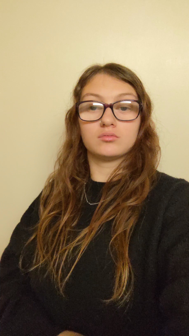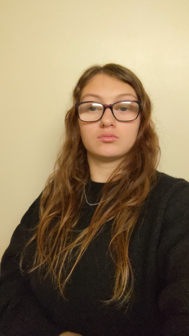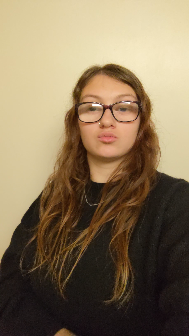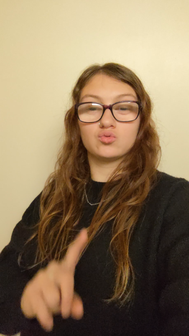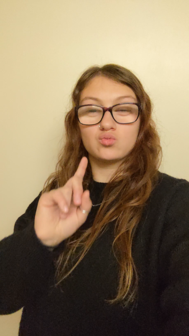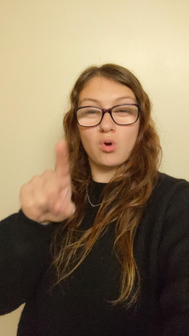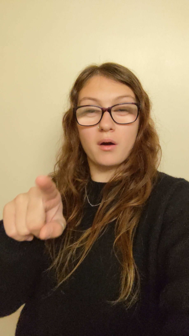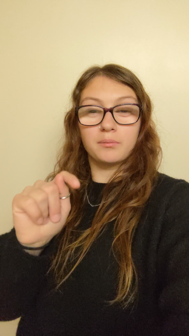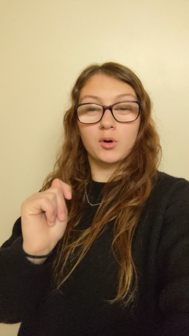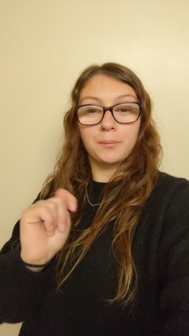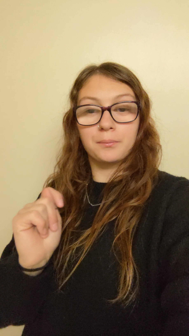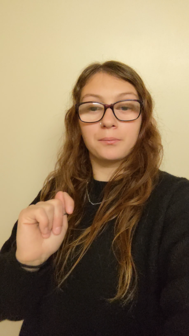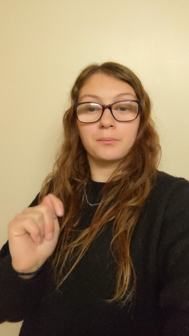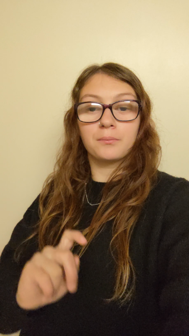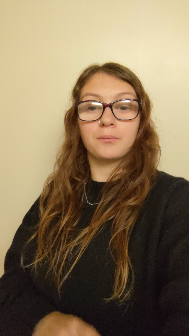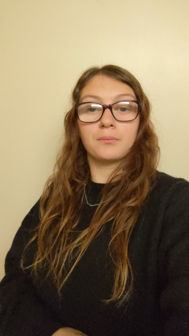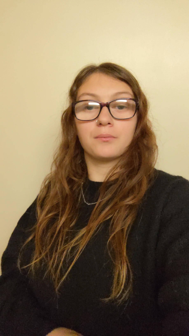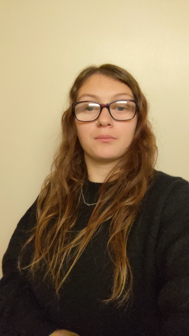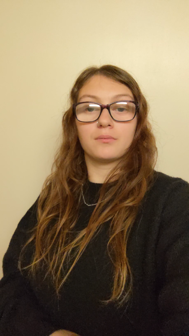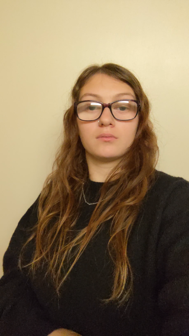go potty